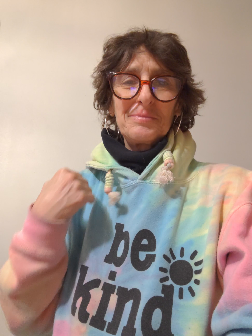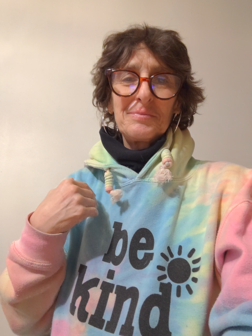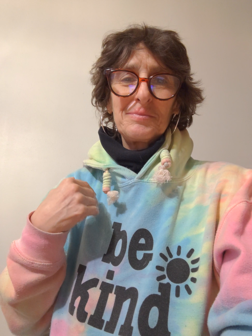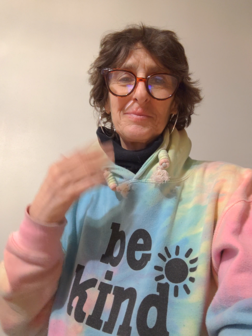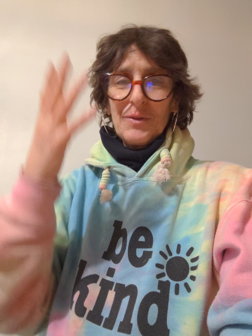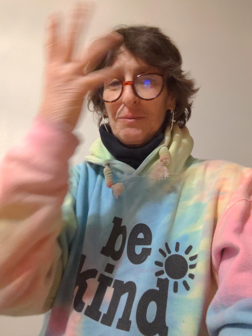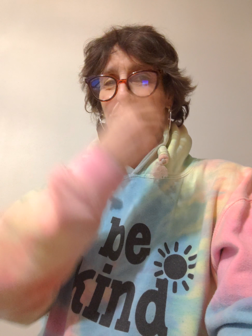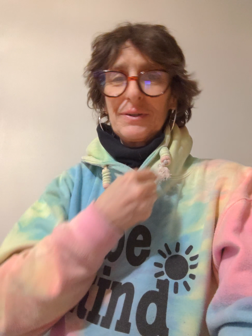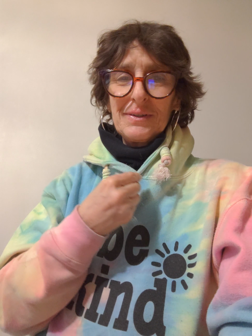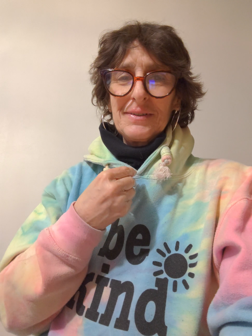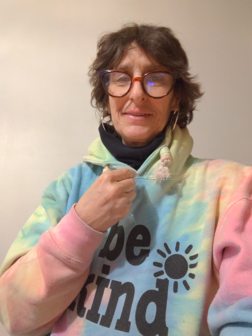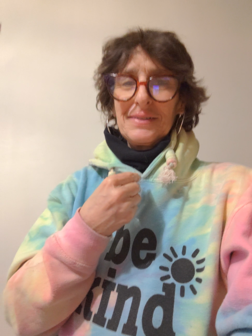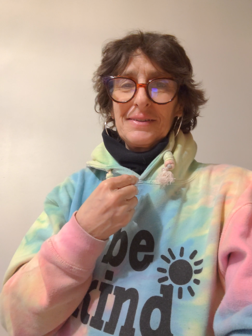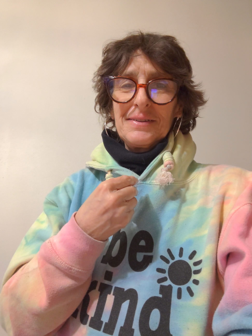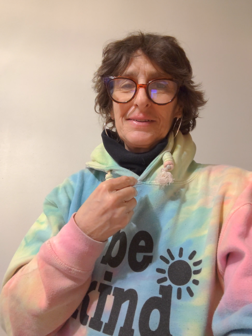pretty